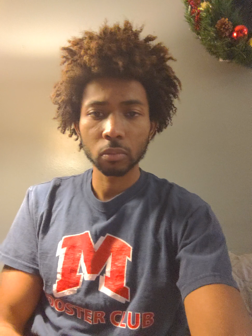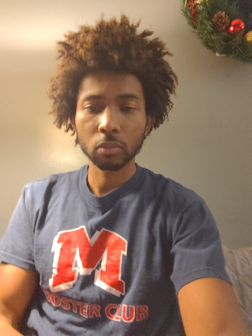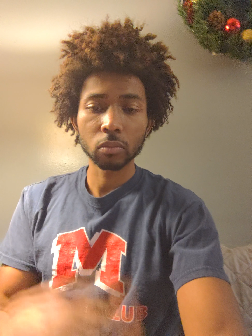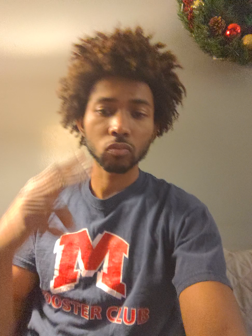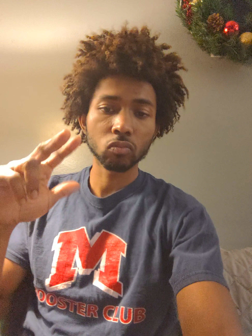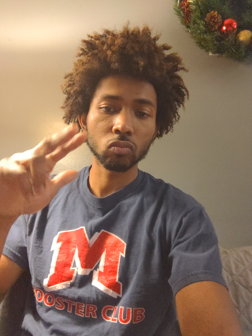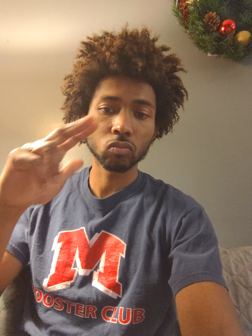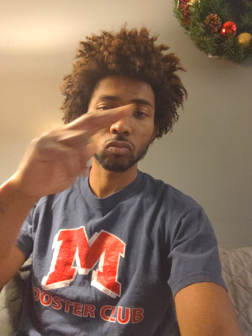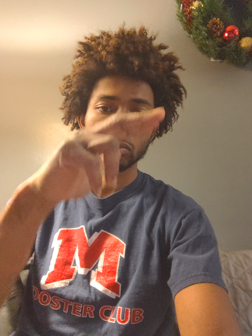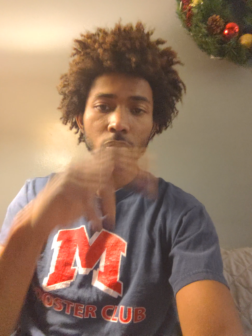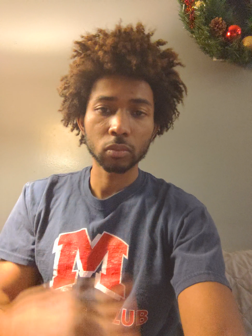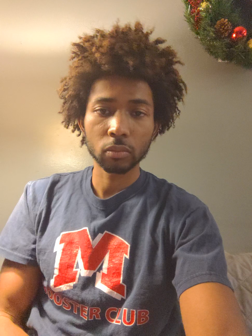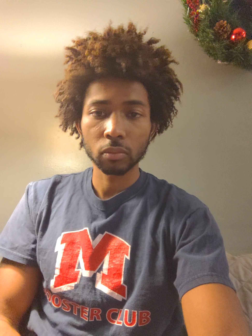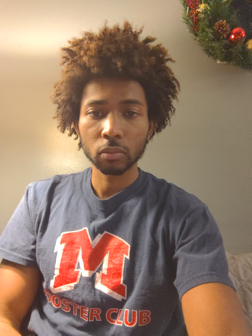helicopter